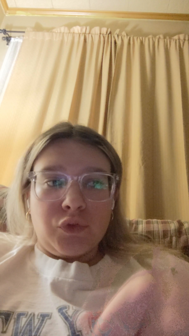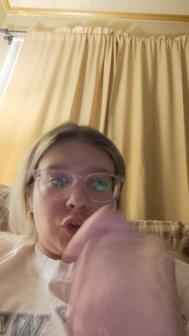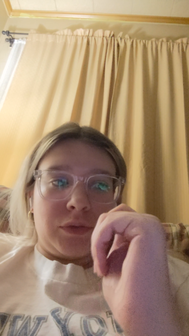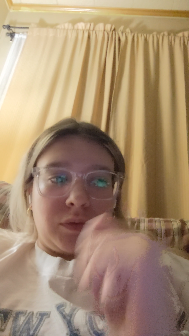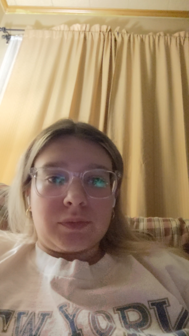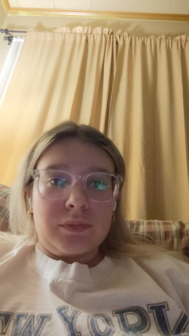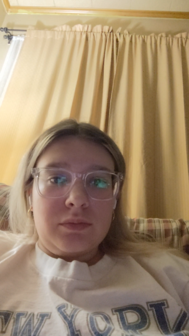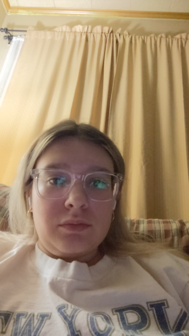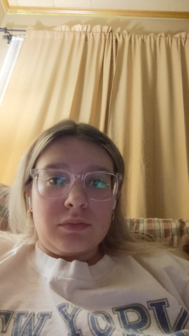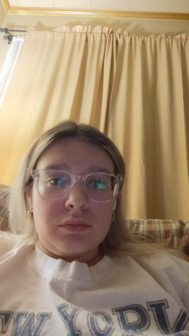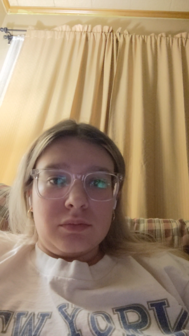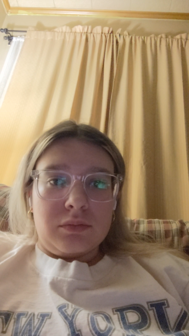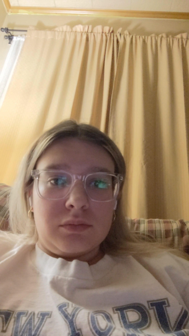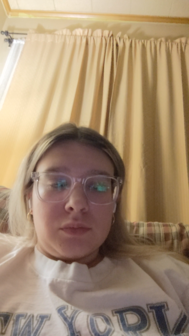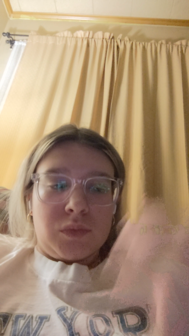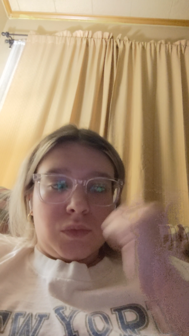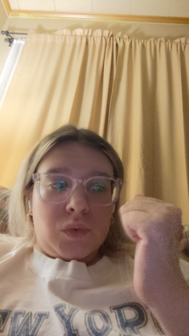cold